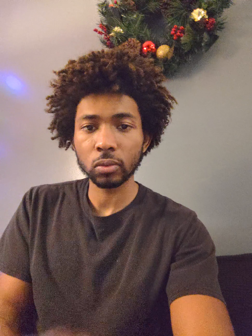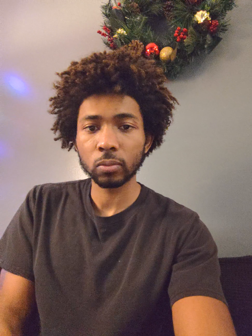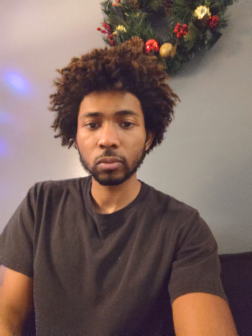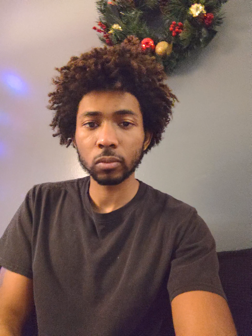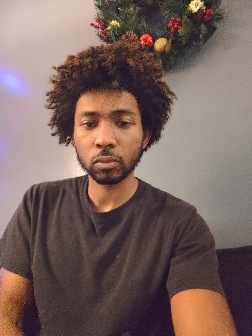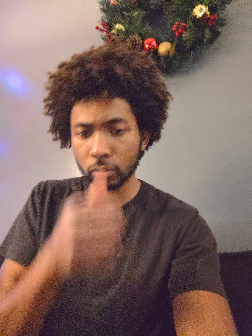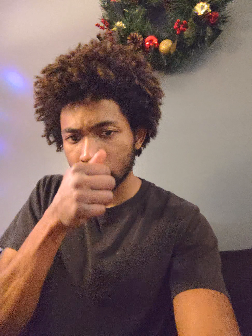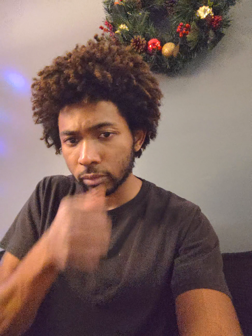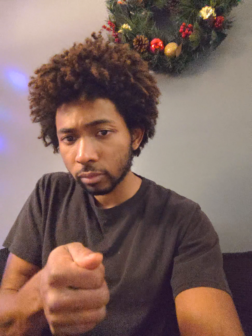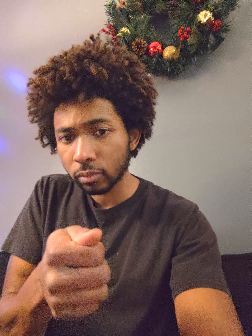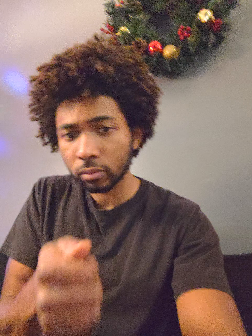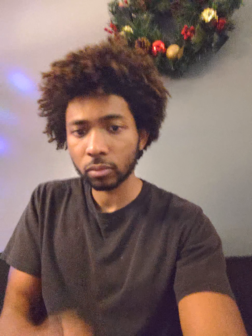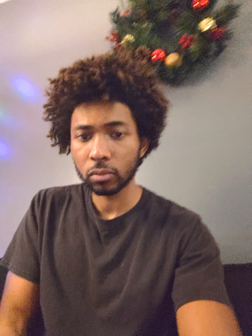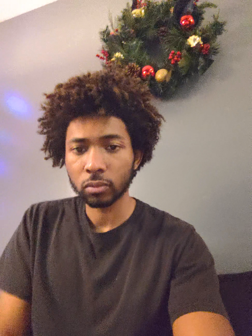hide